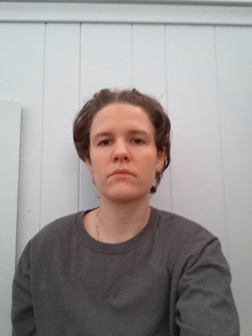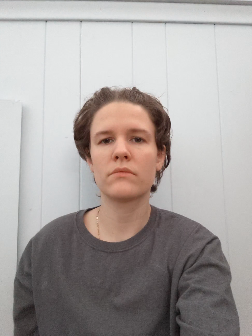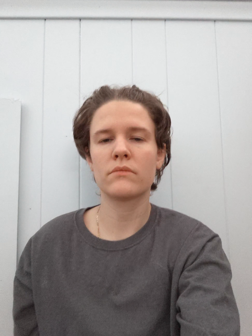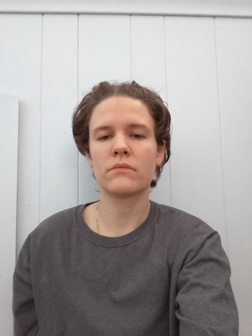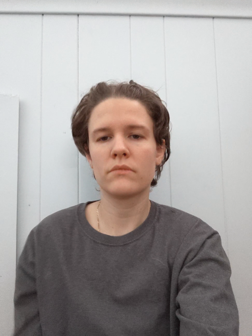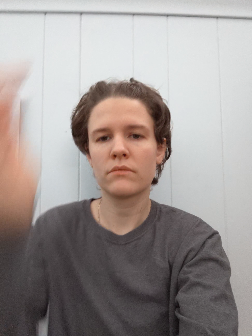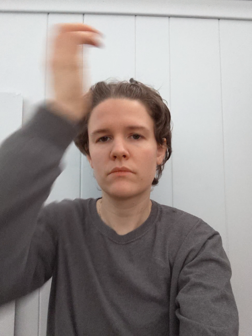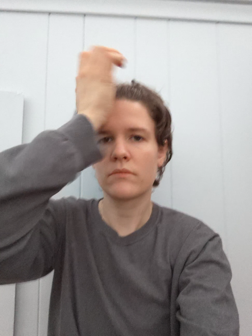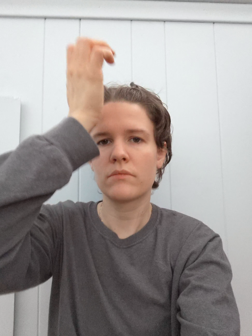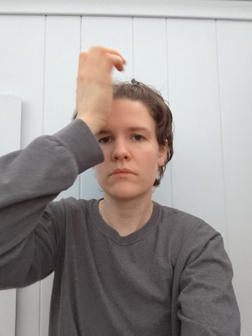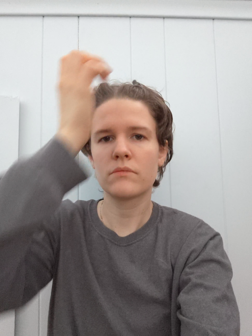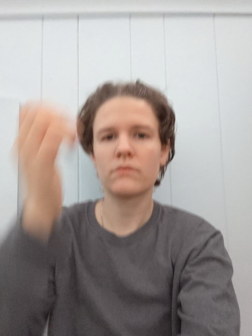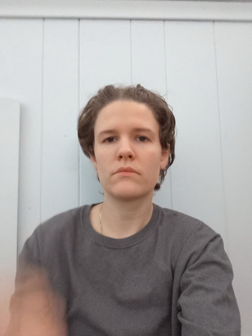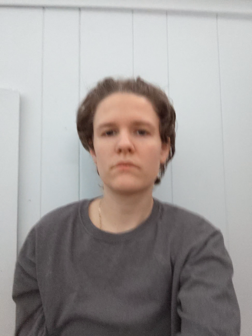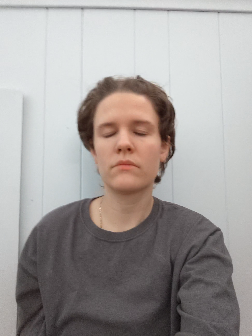garbage